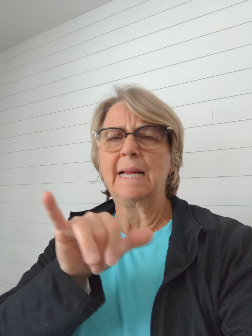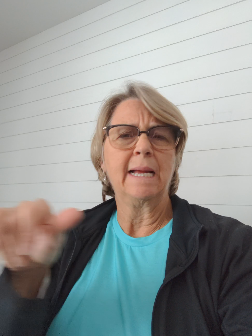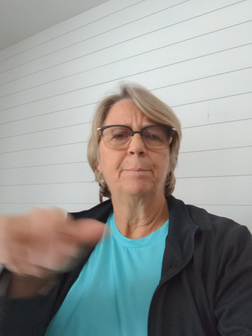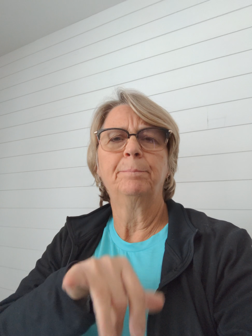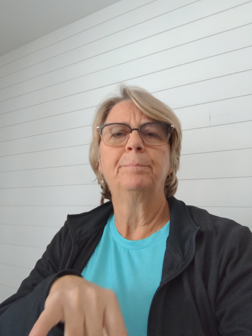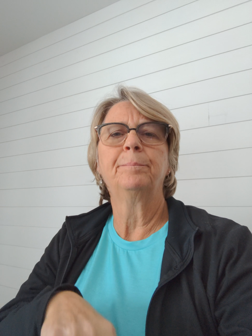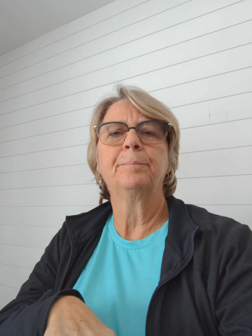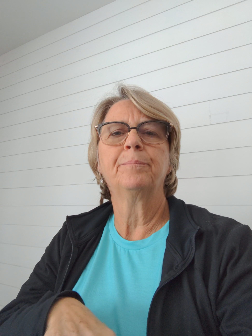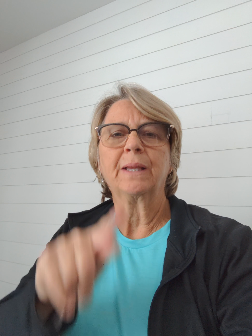same